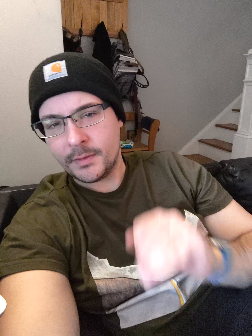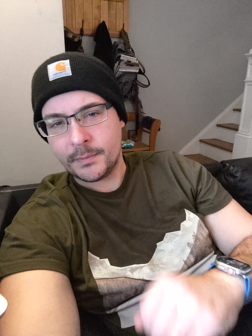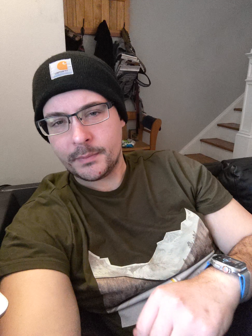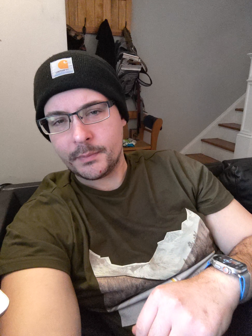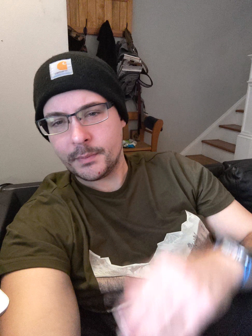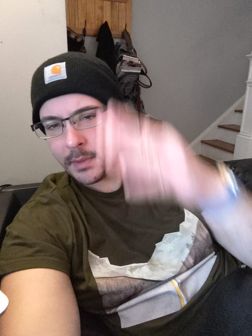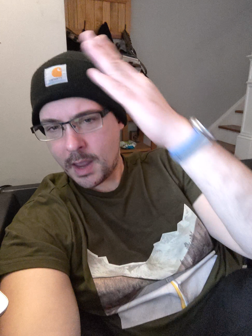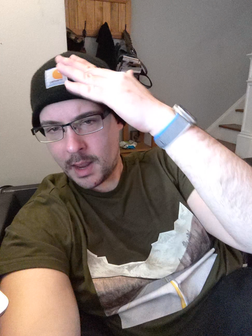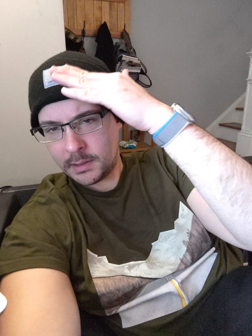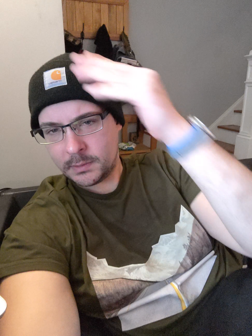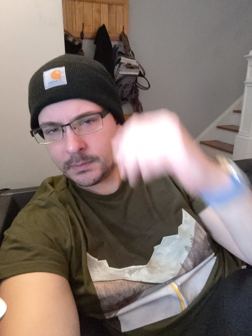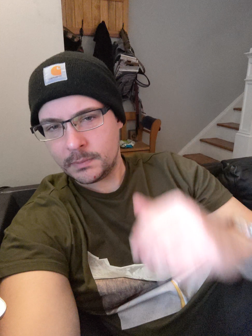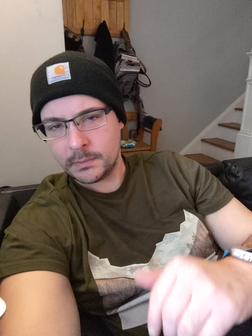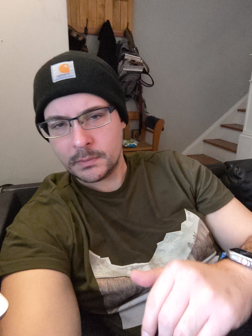hat